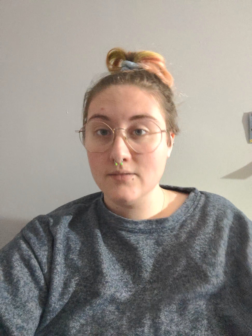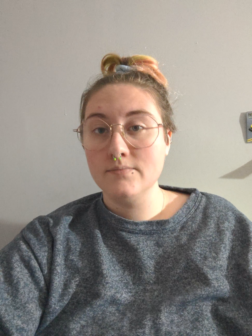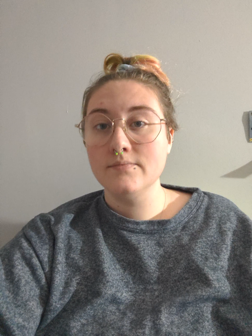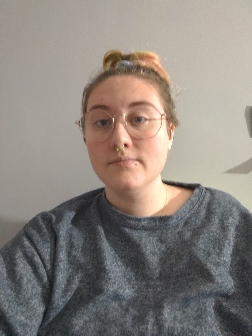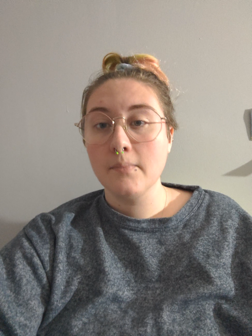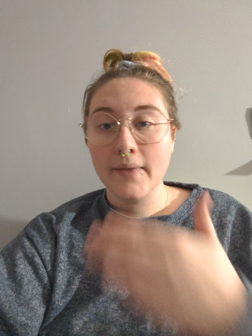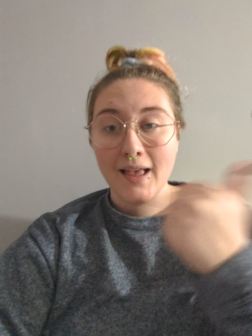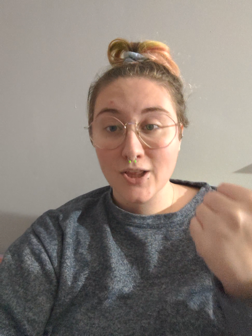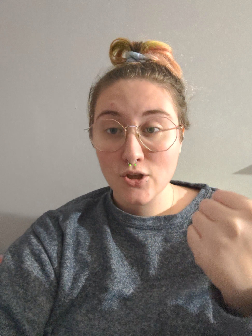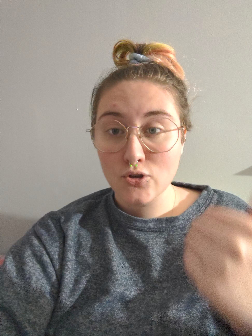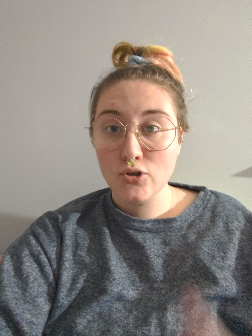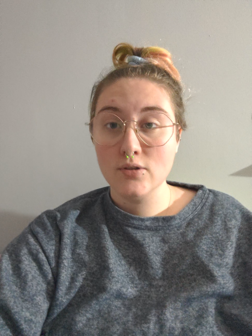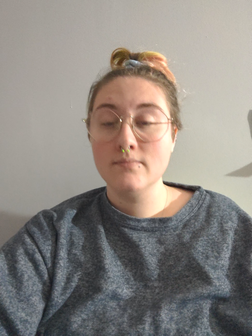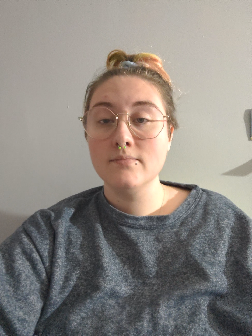better